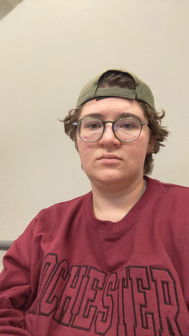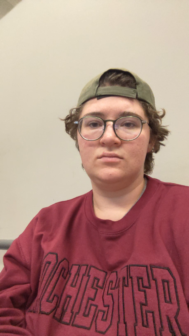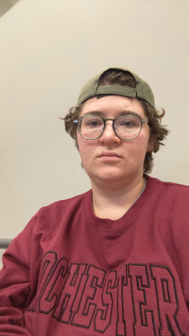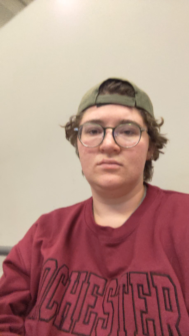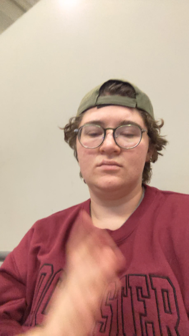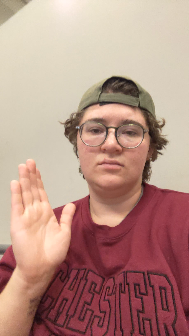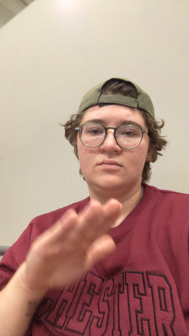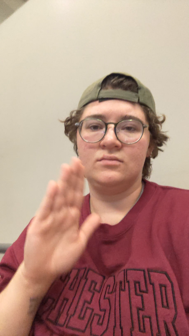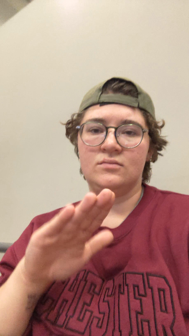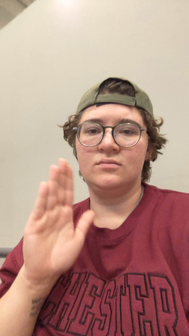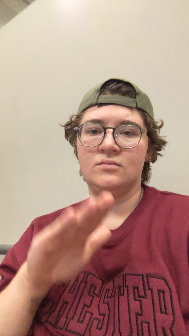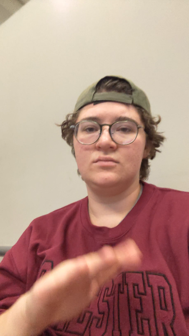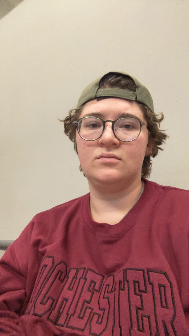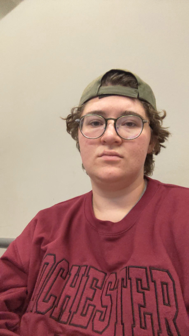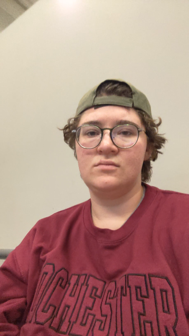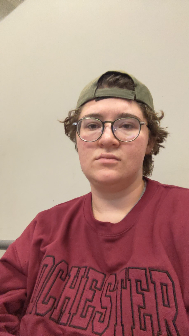clap